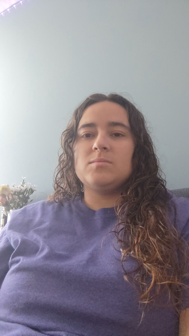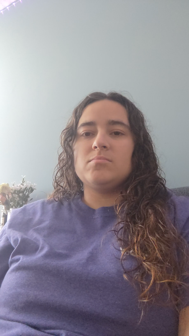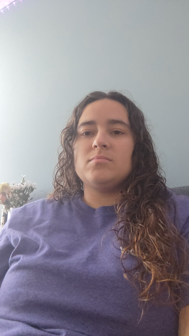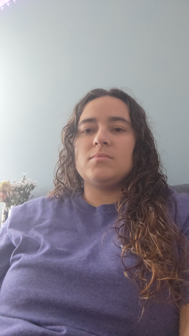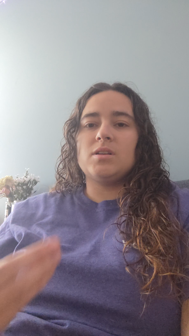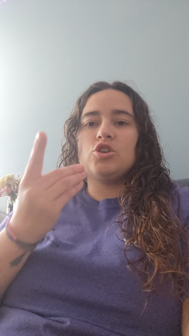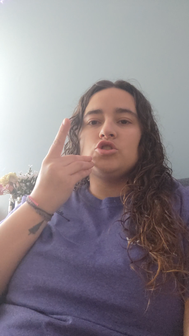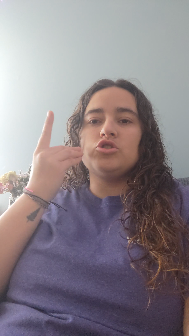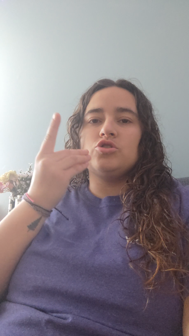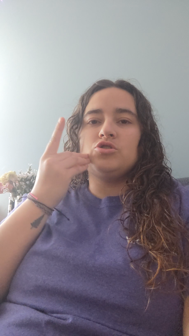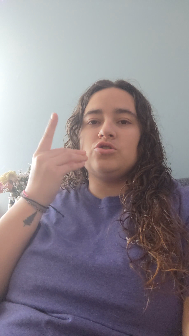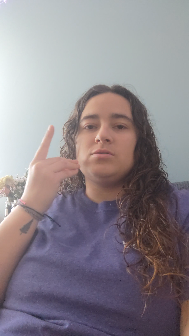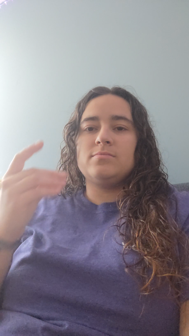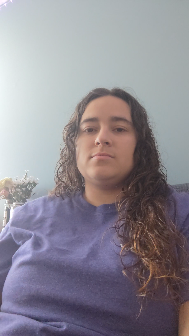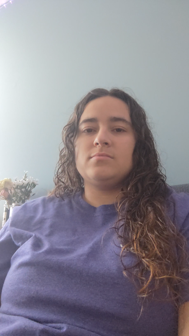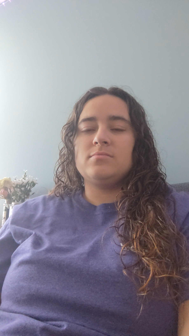dinner